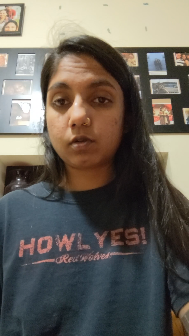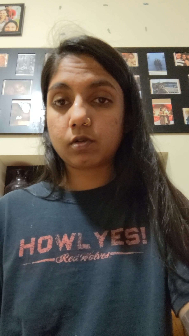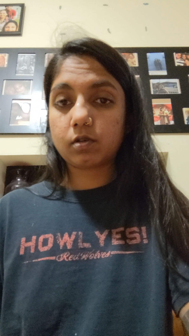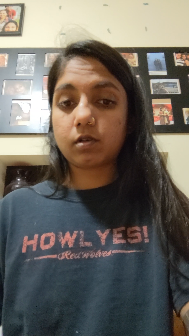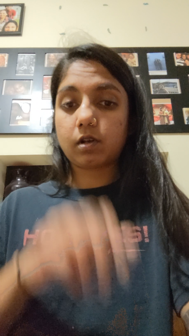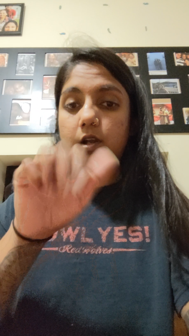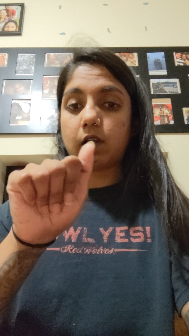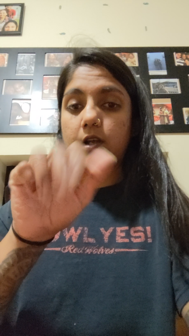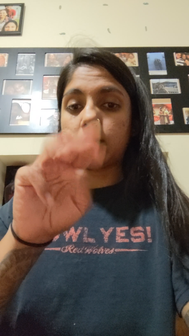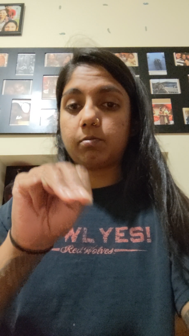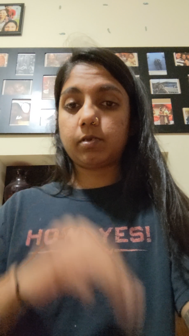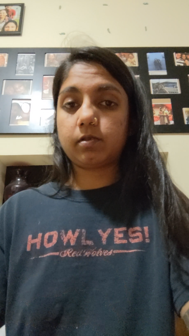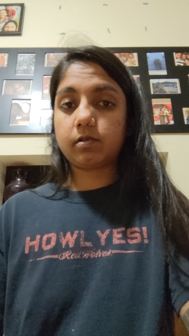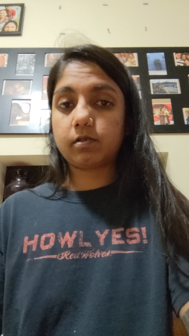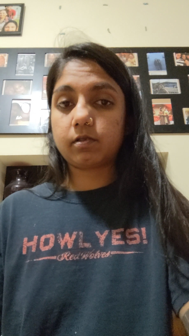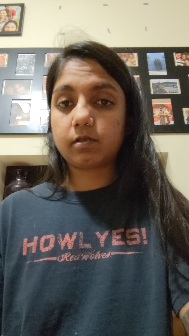am